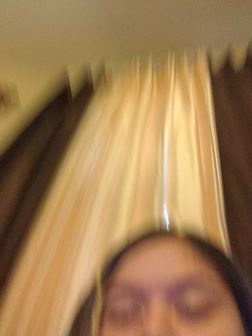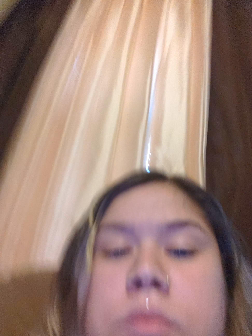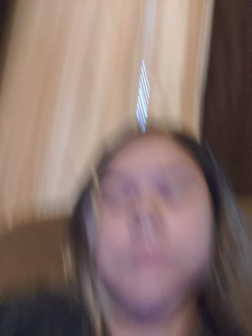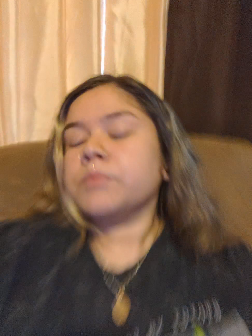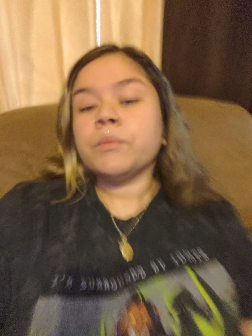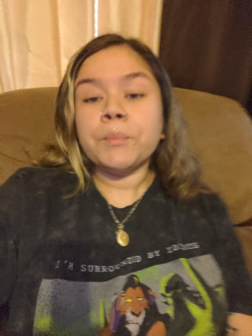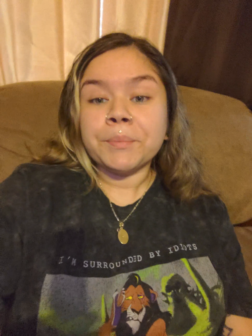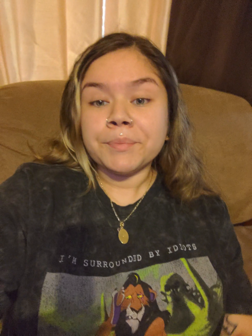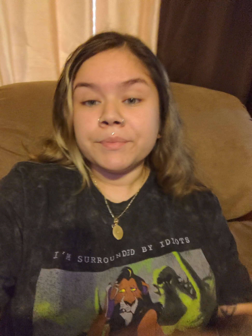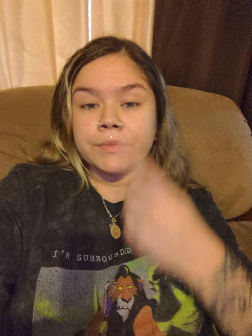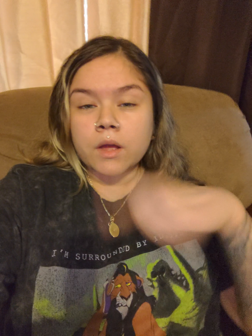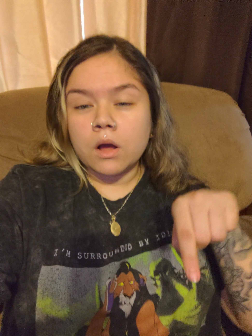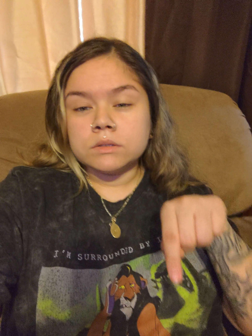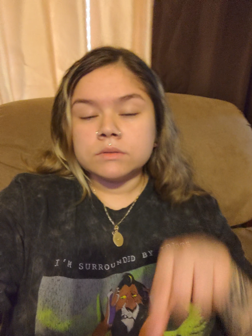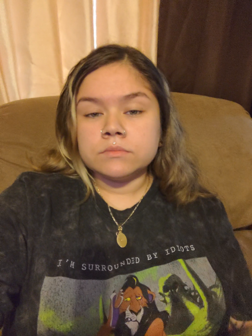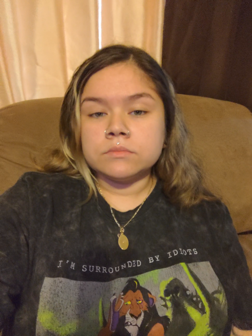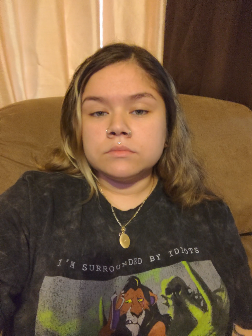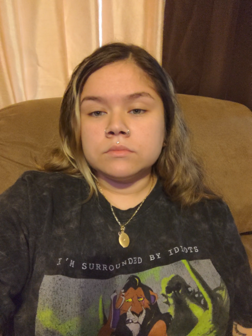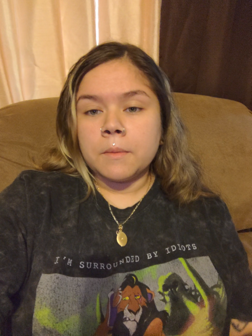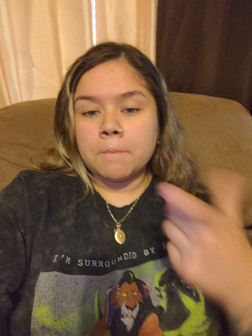cut